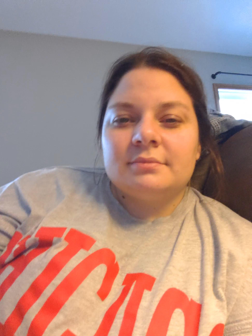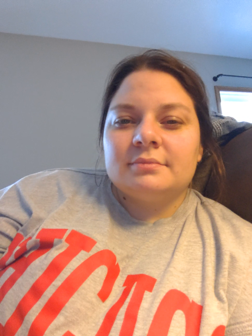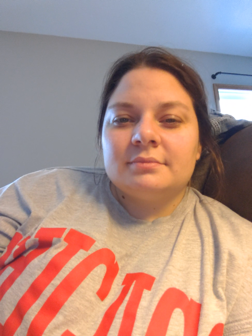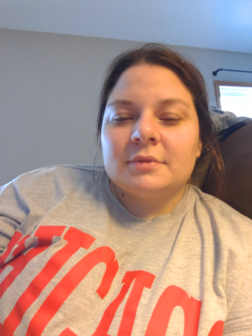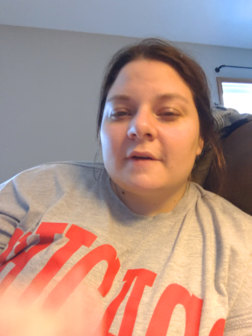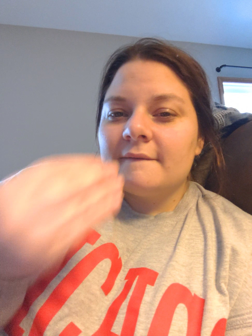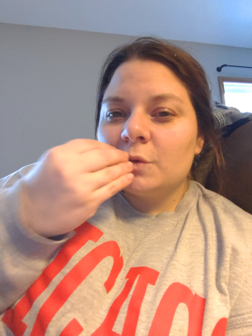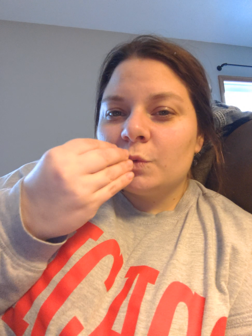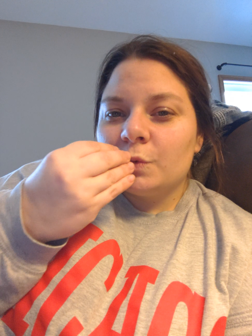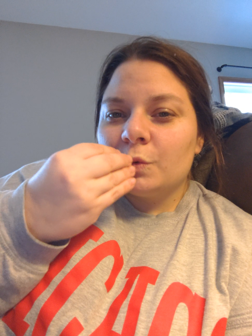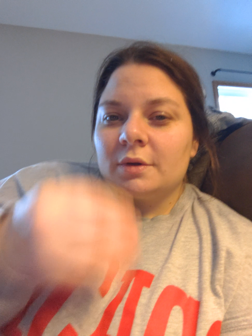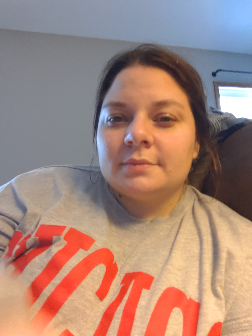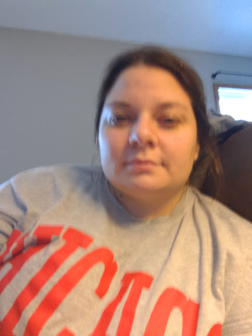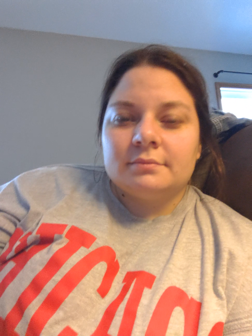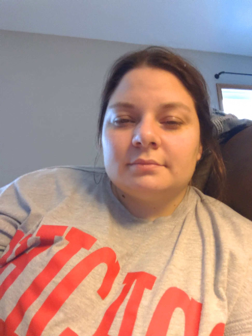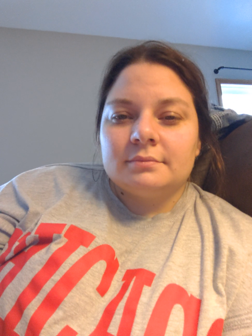food